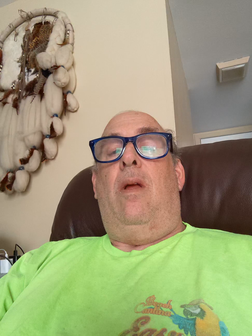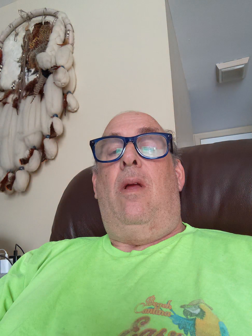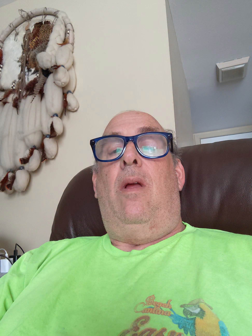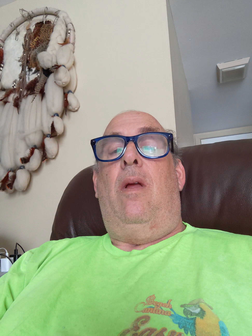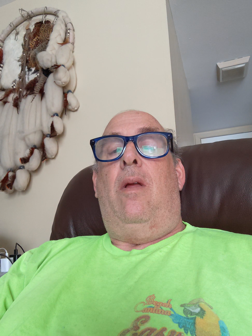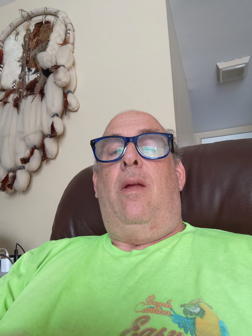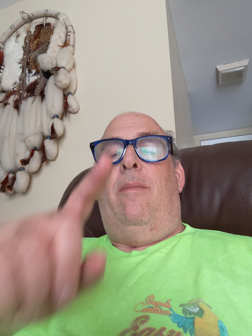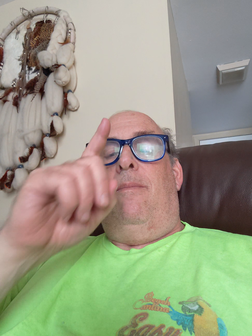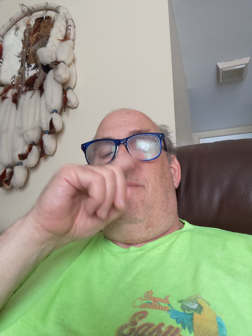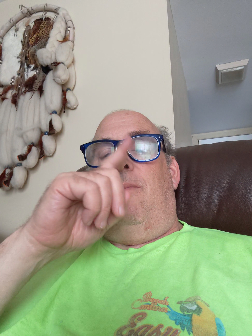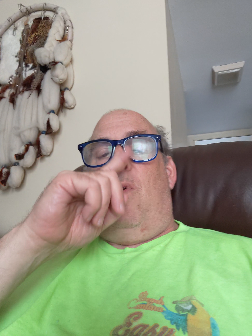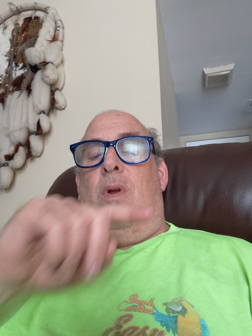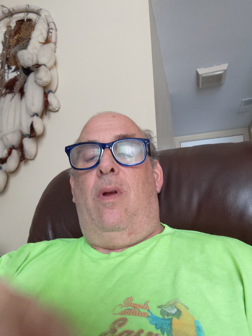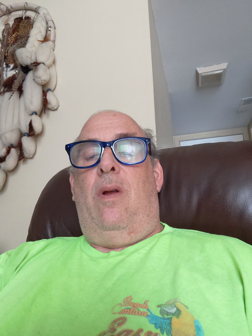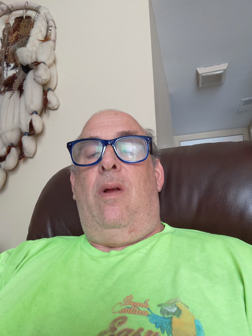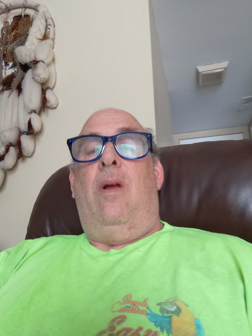mouse